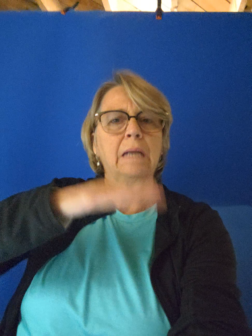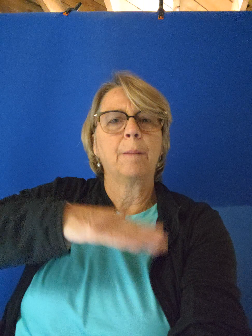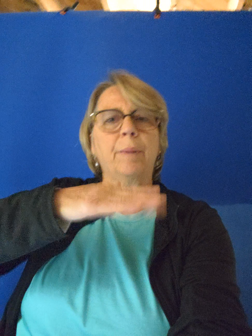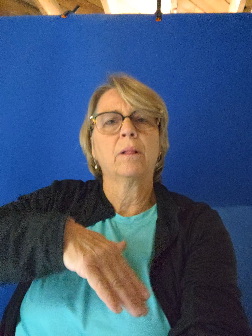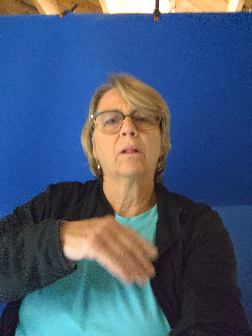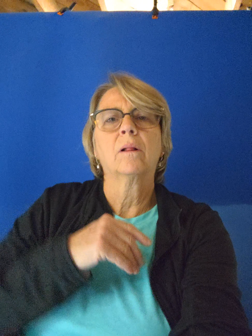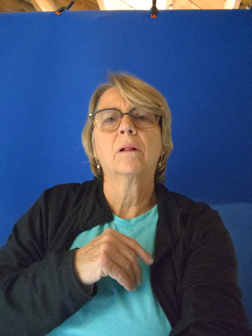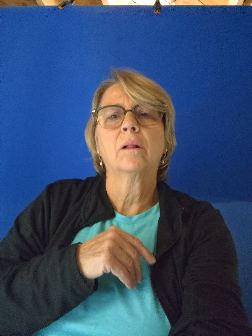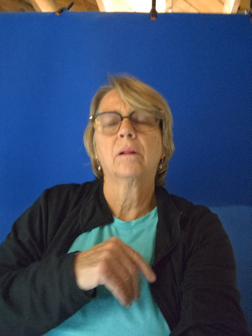table